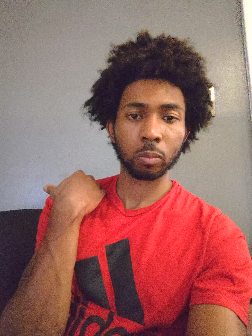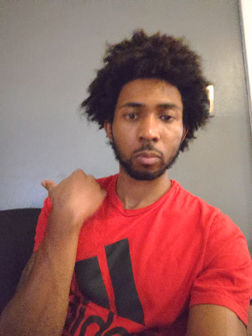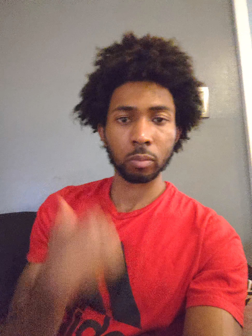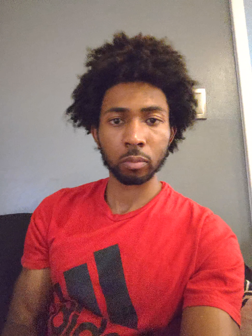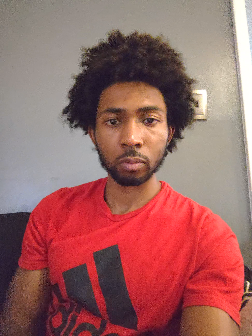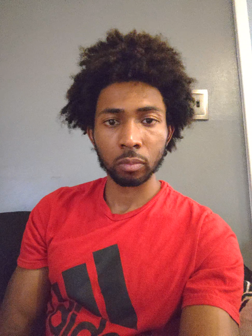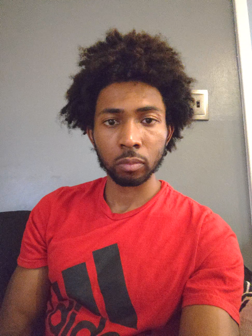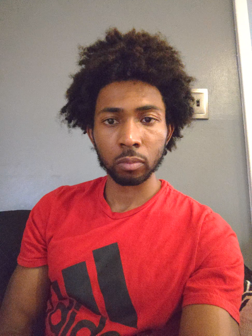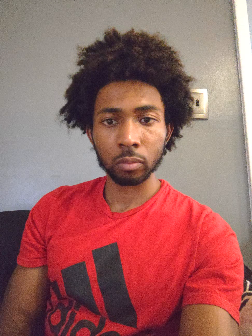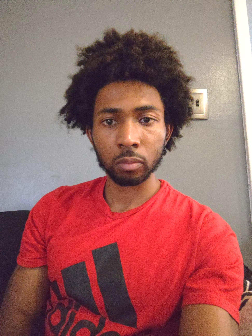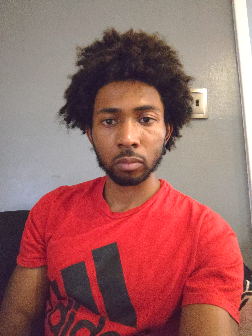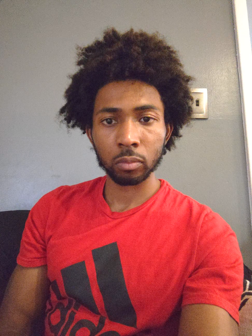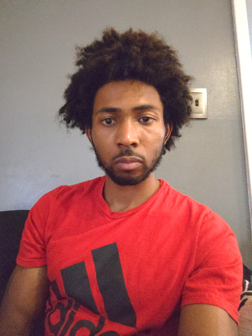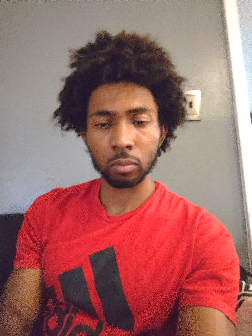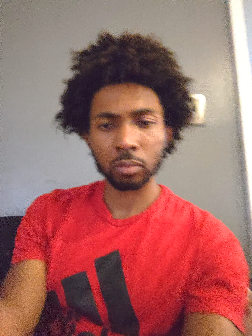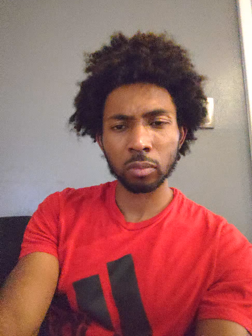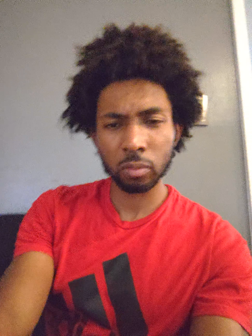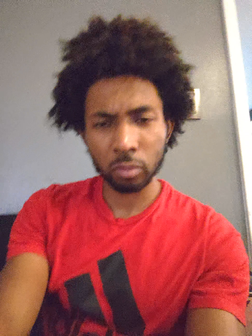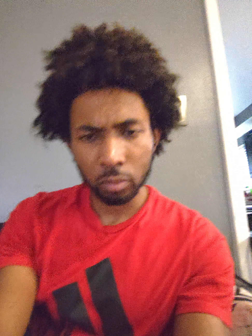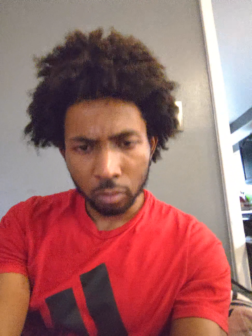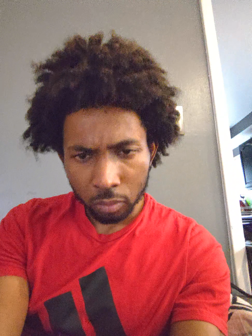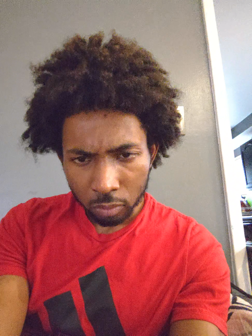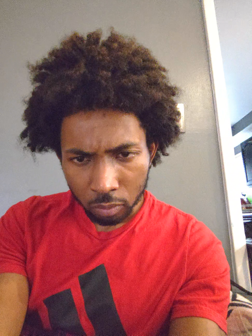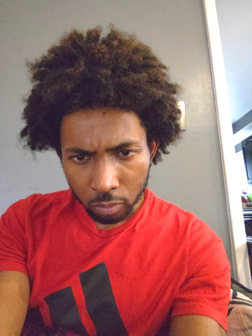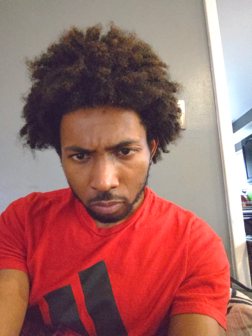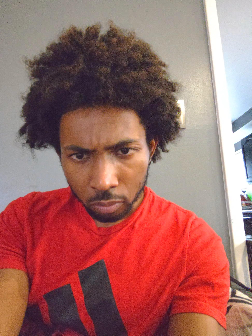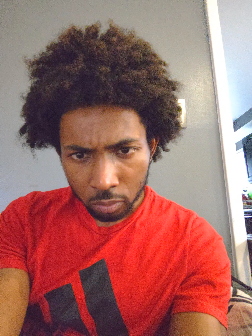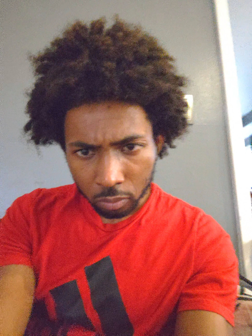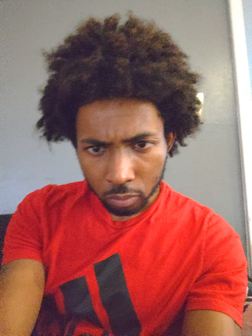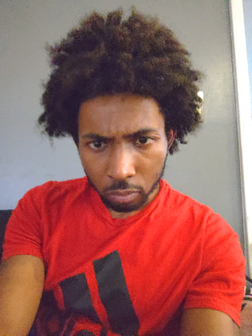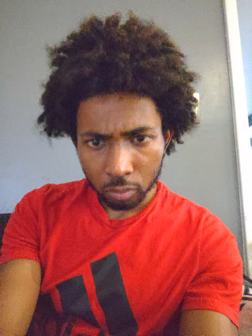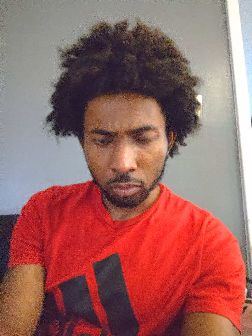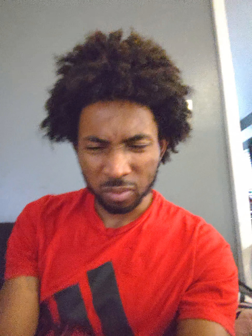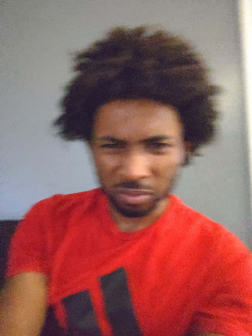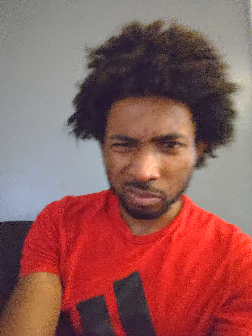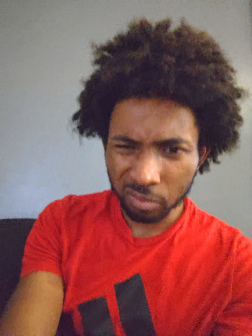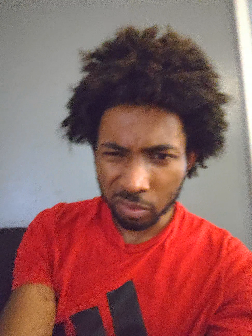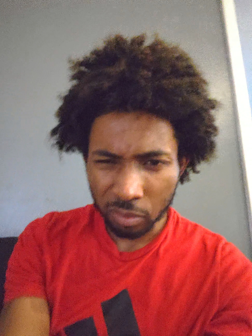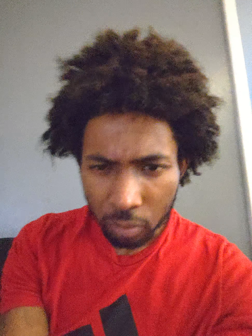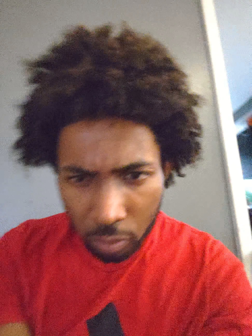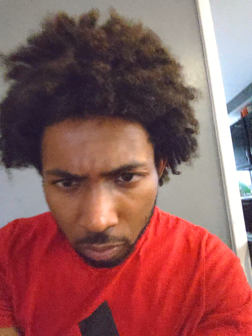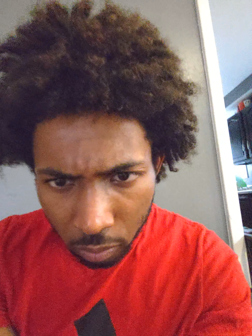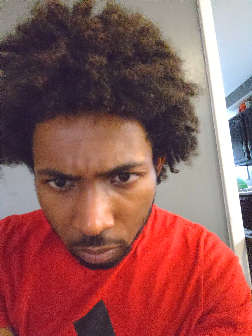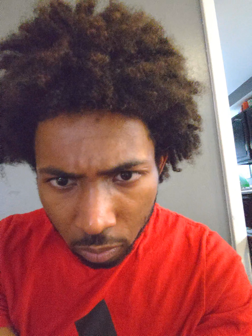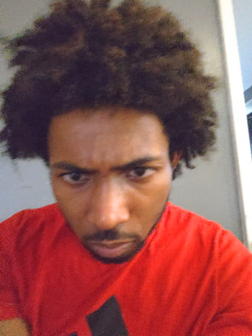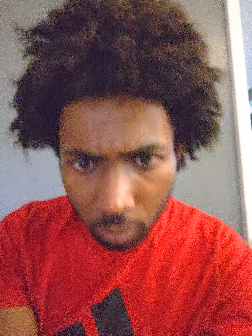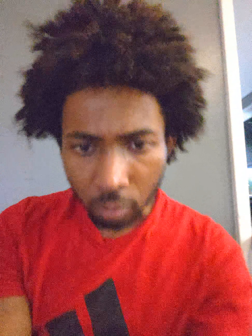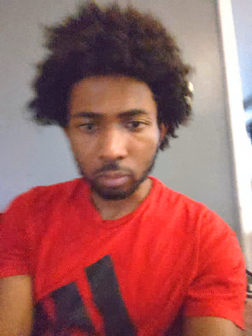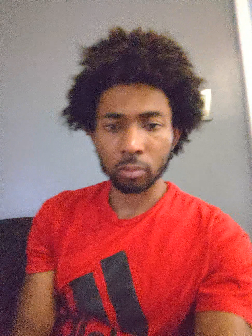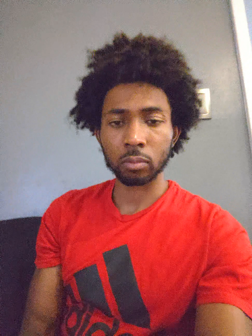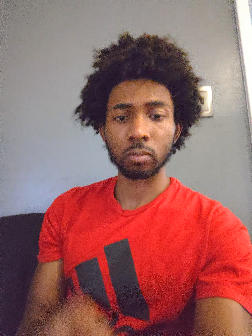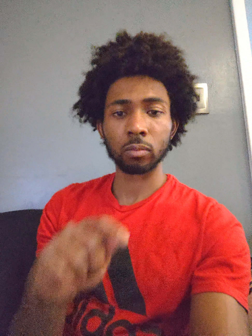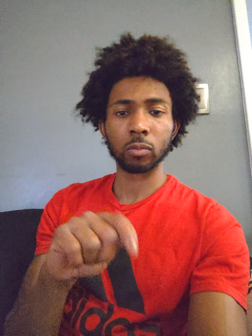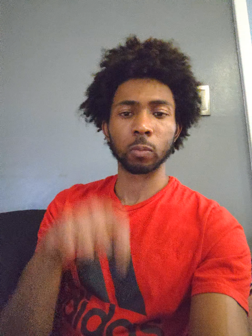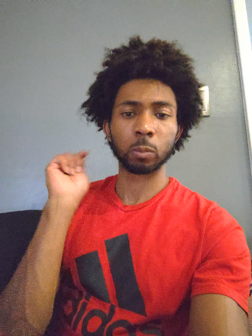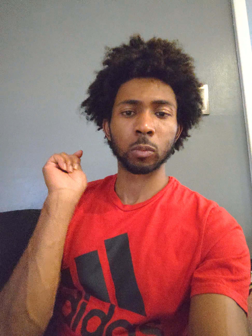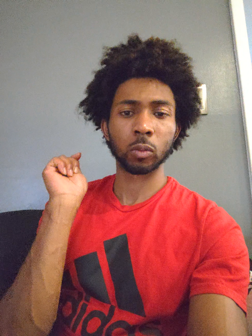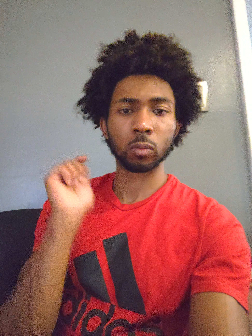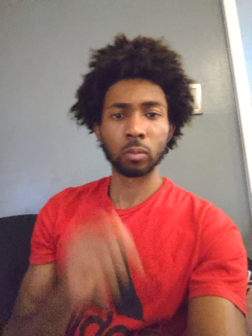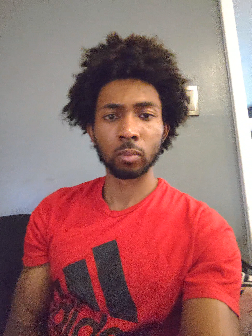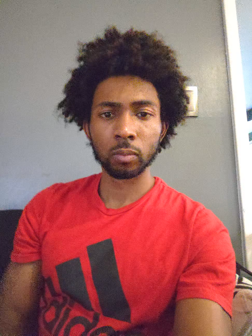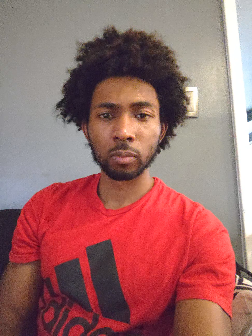rip